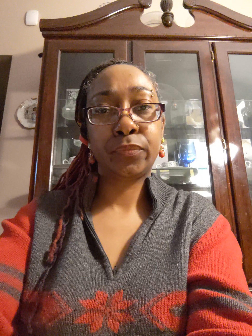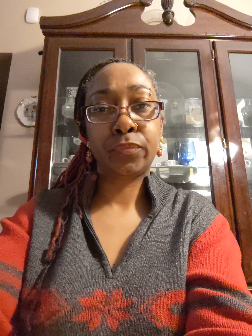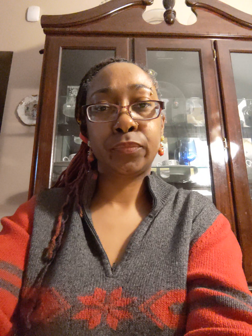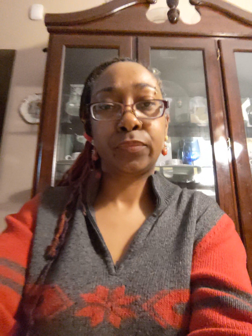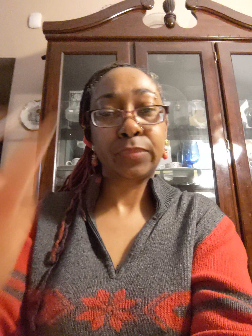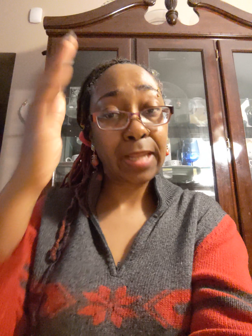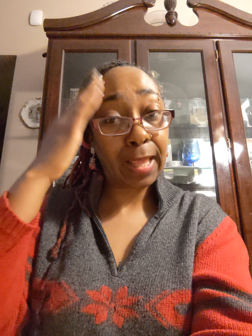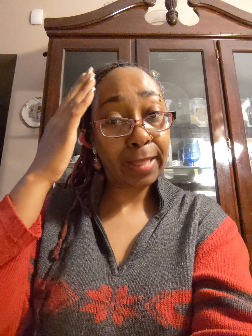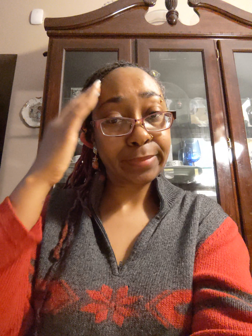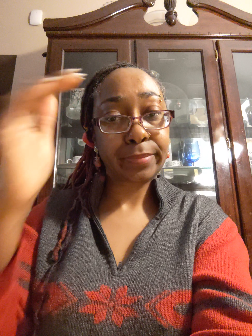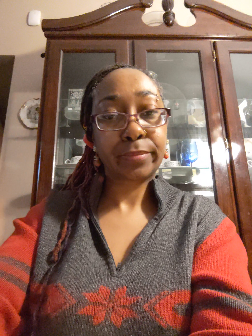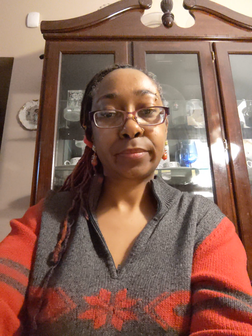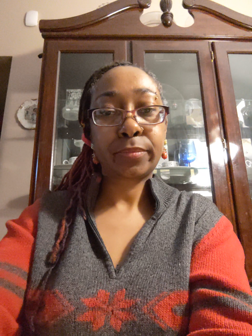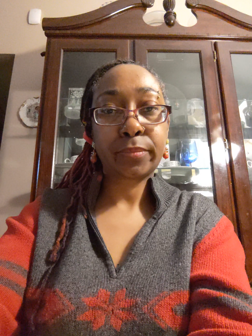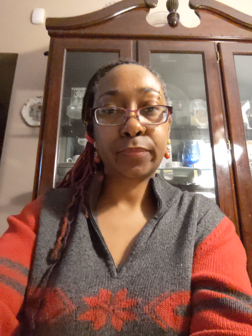hat